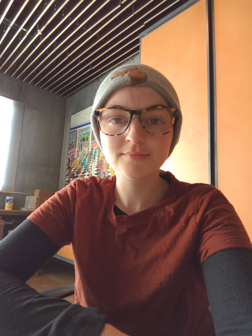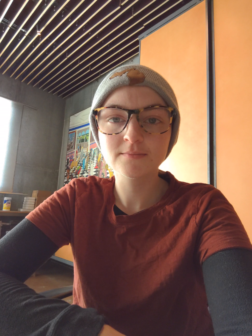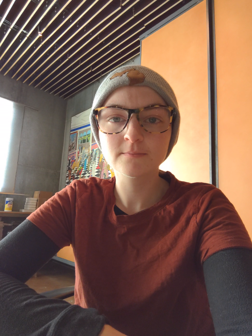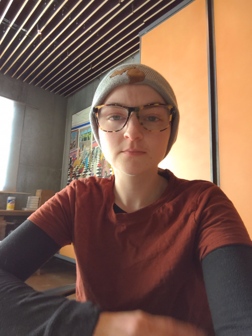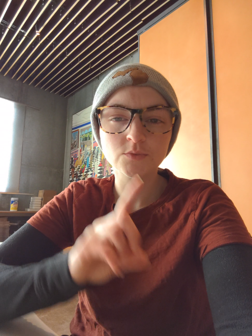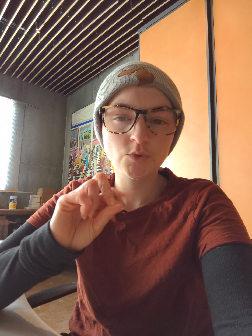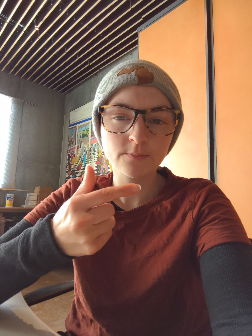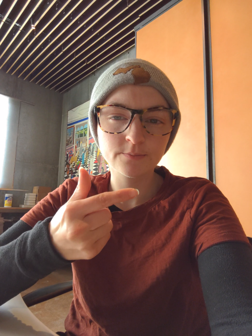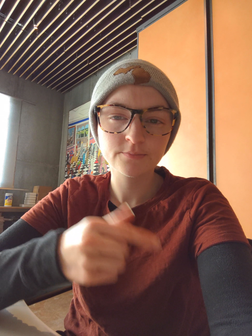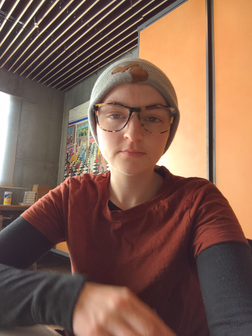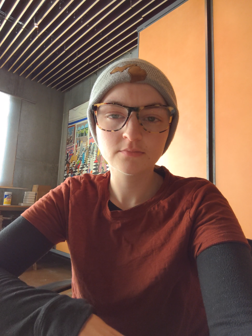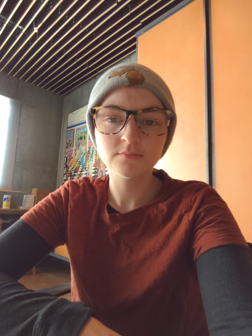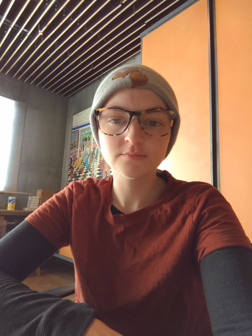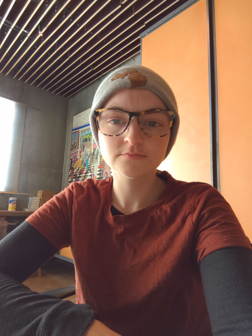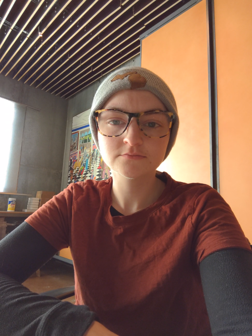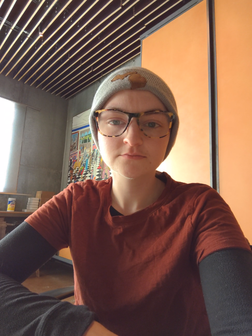dog